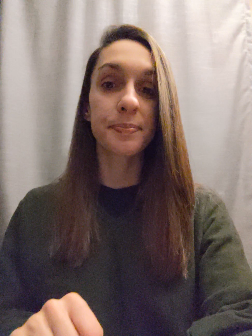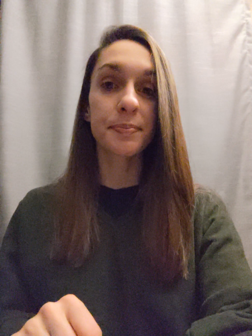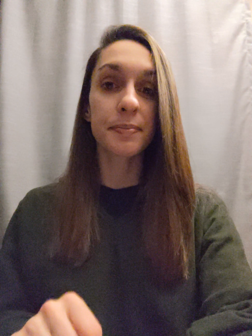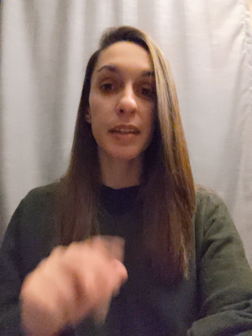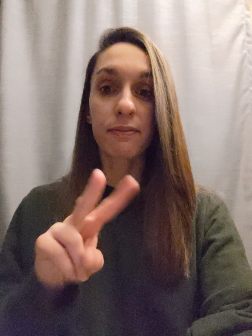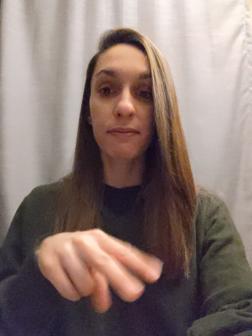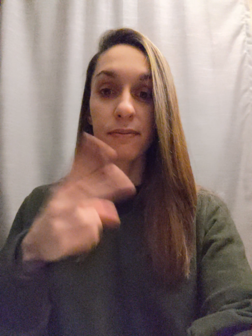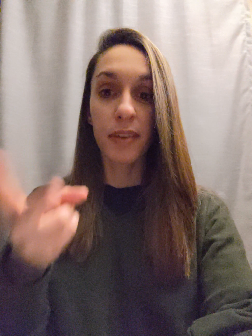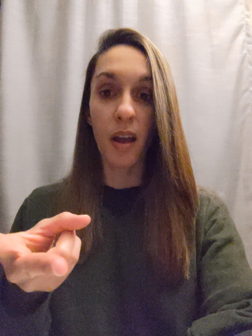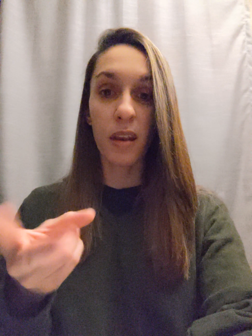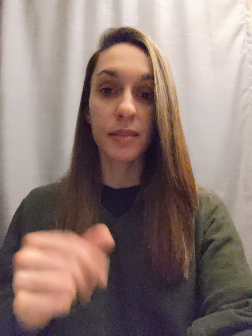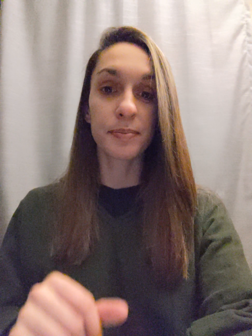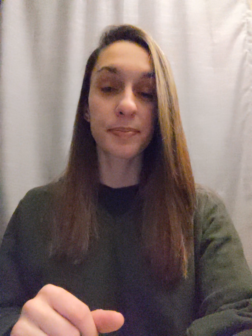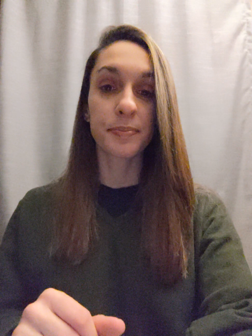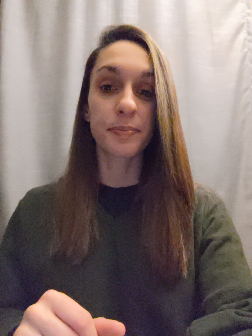fall